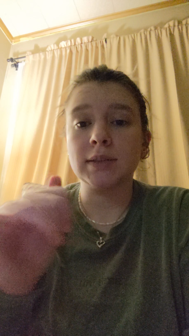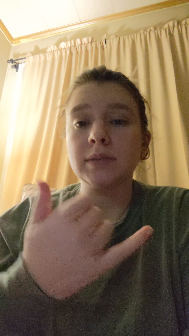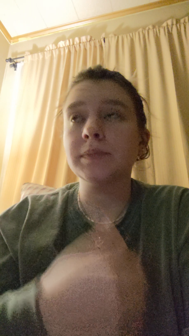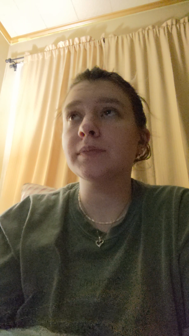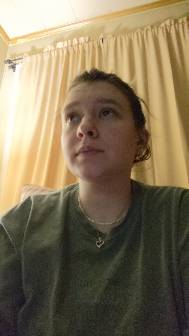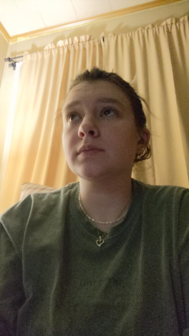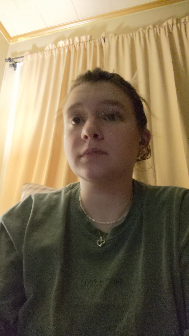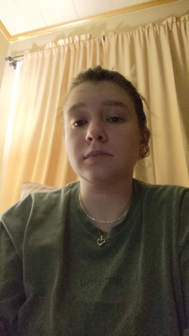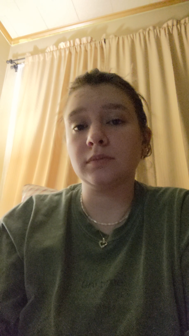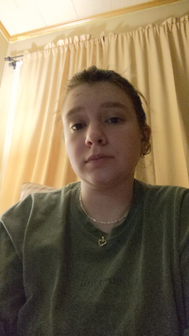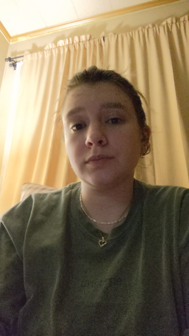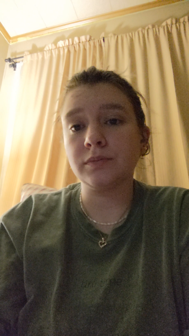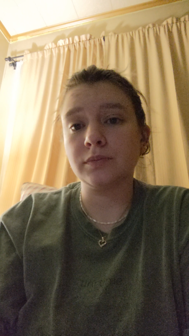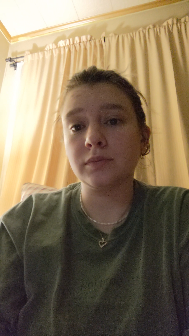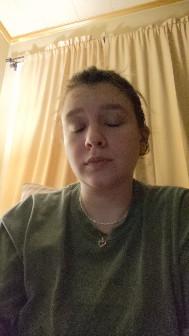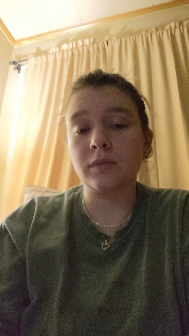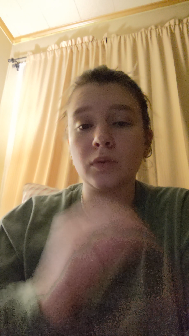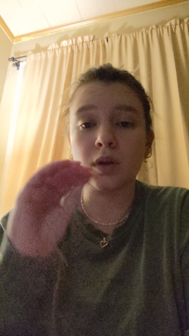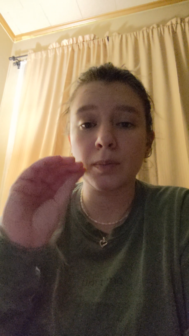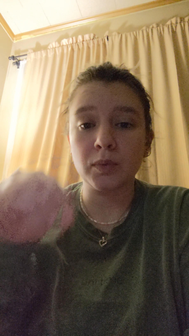put